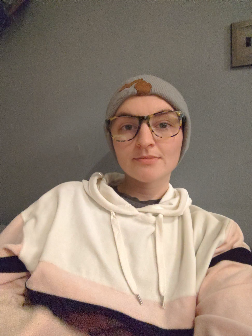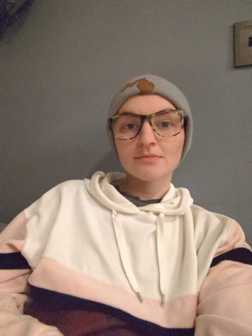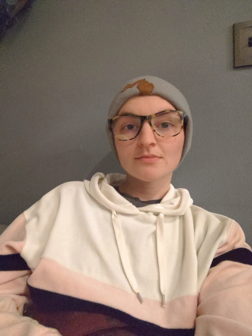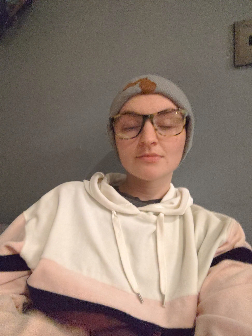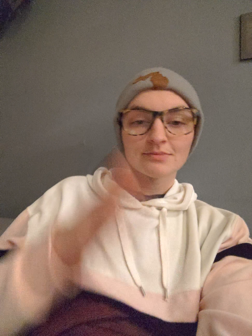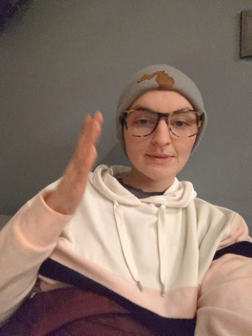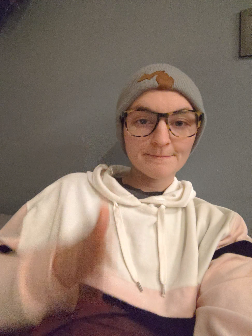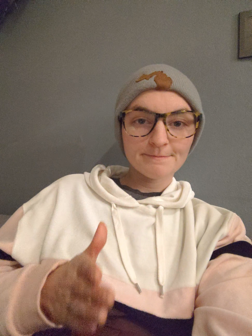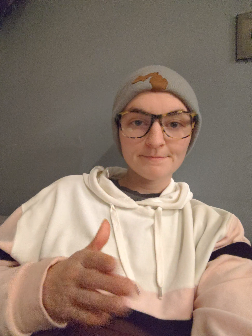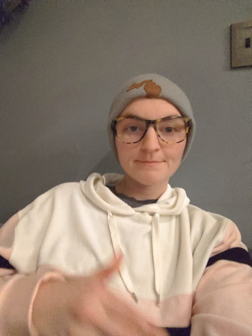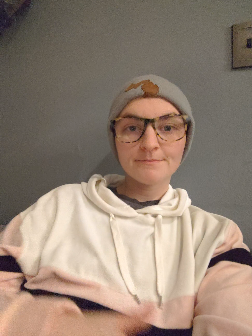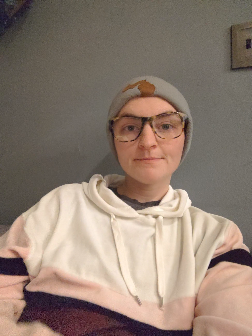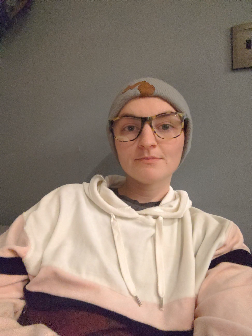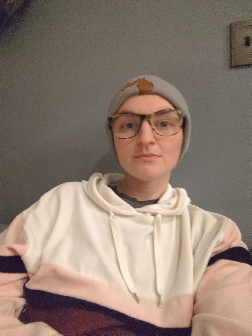beside